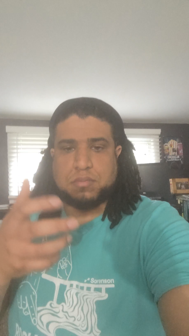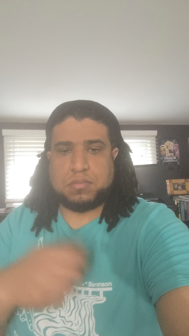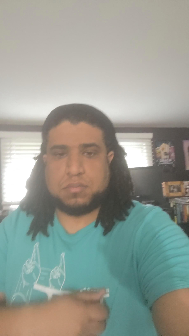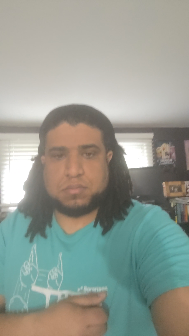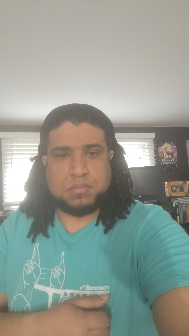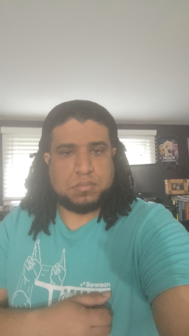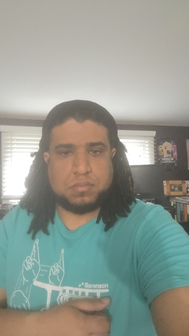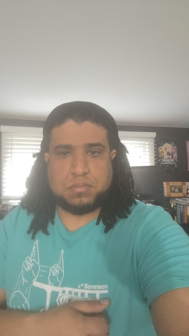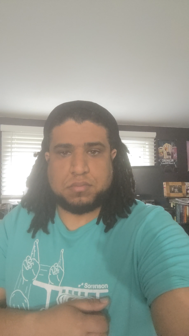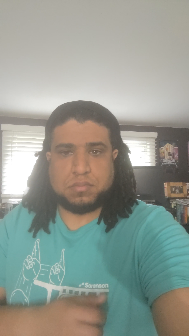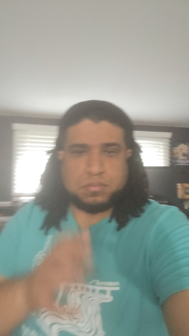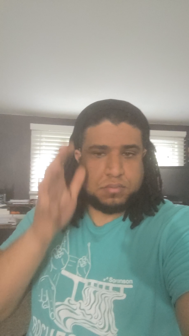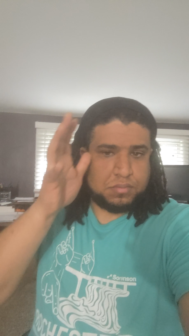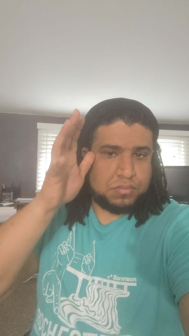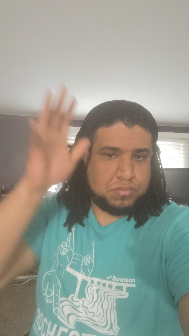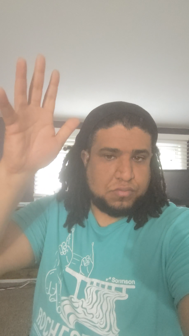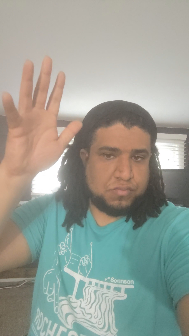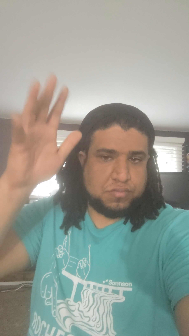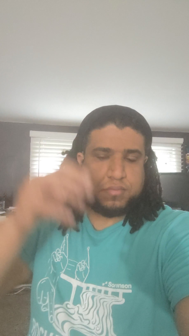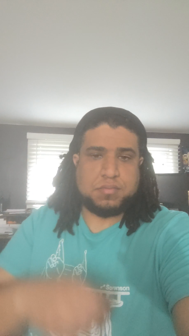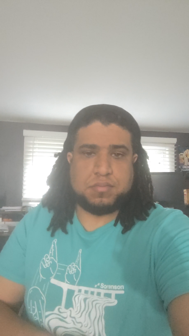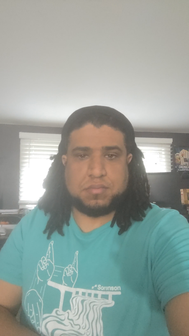deer